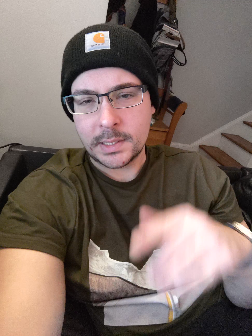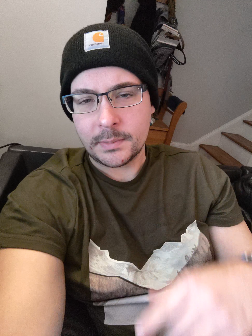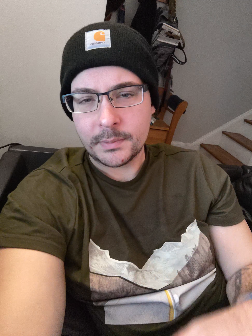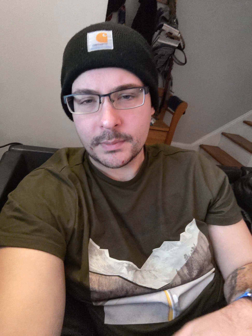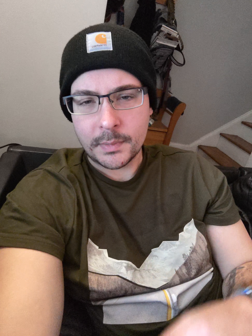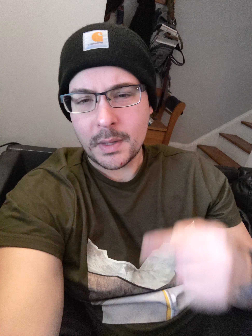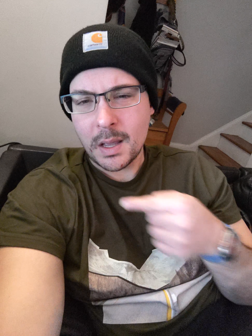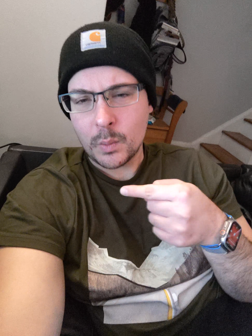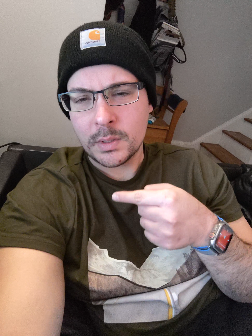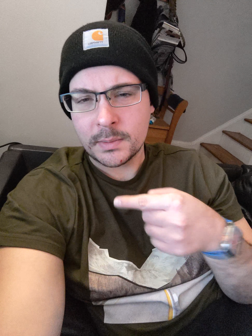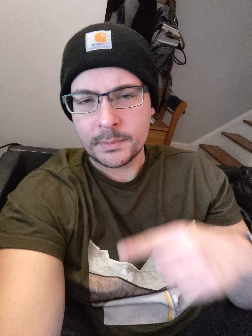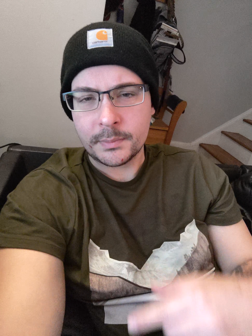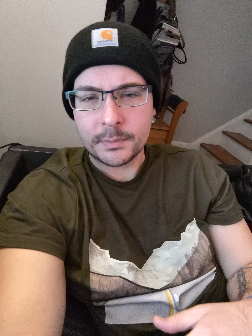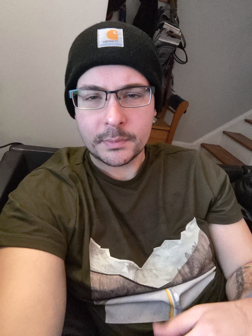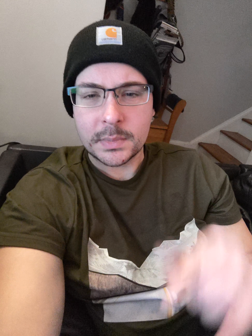owie